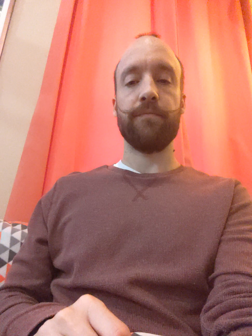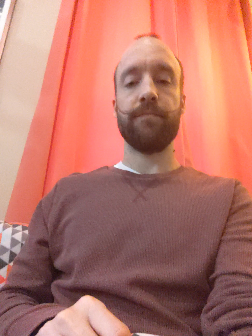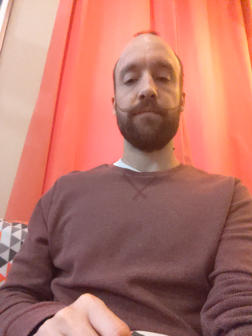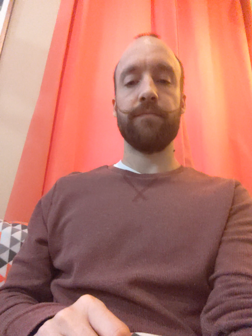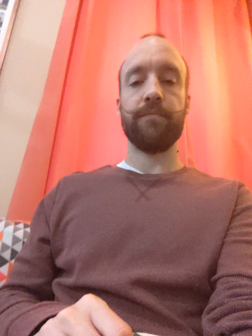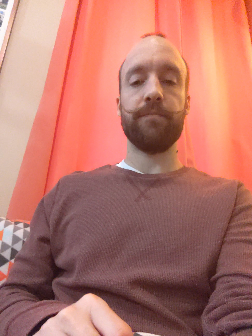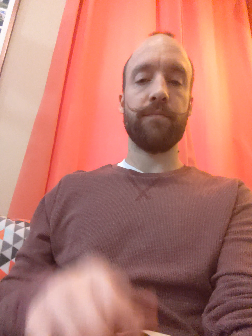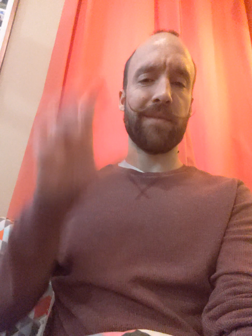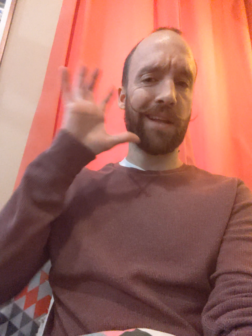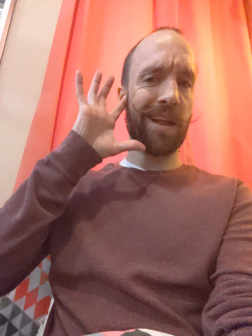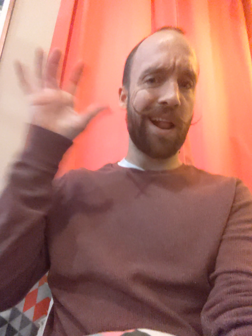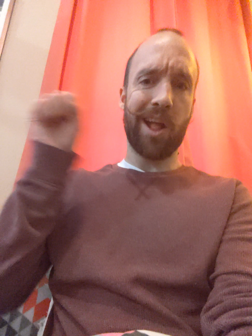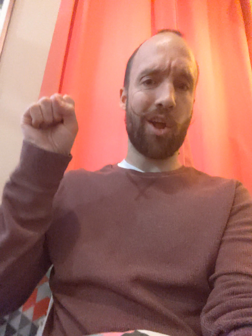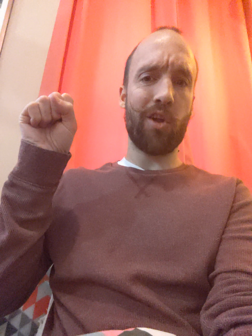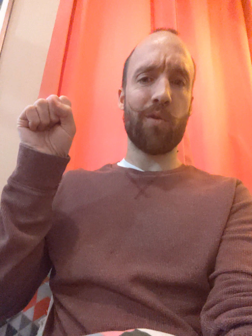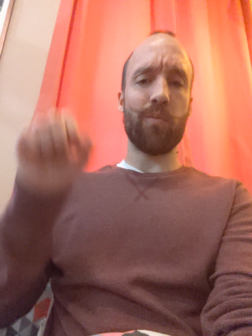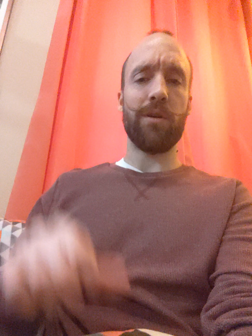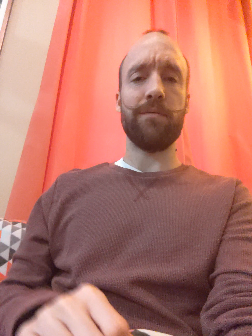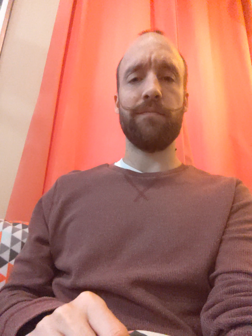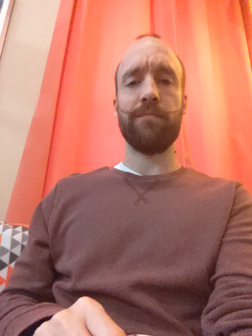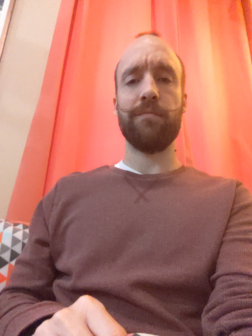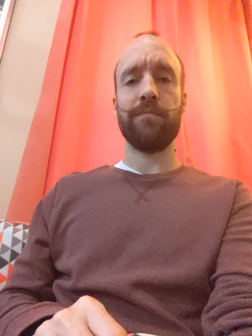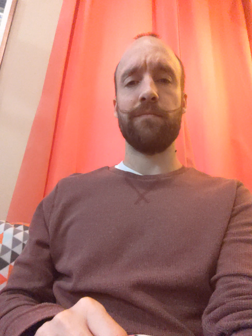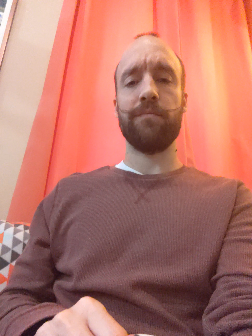loud